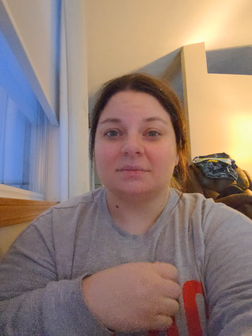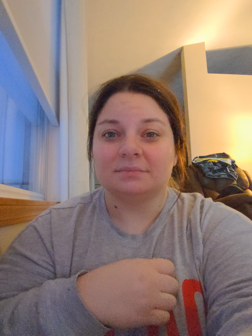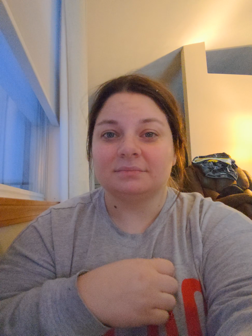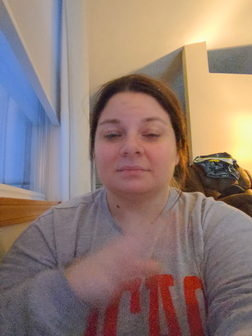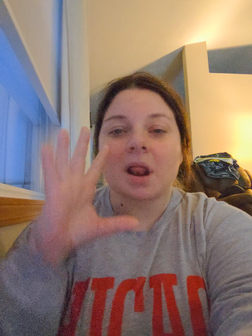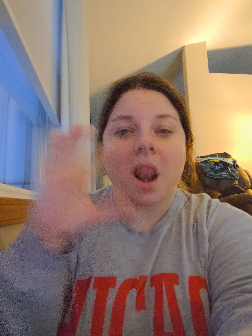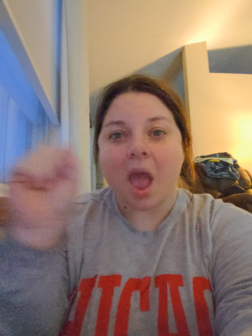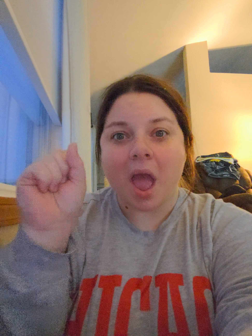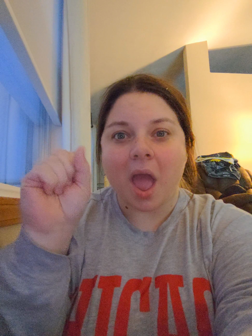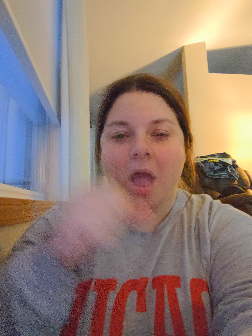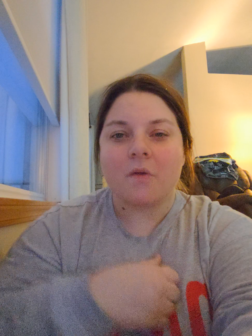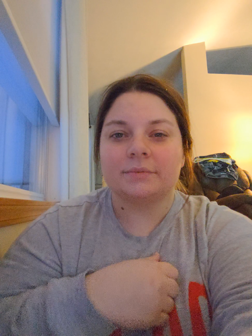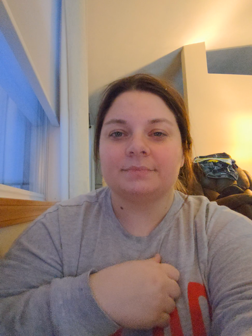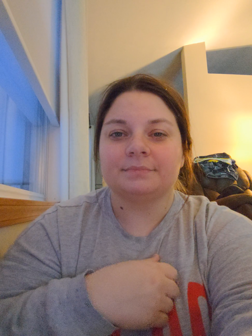loud